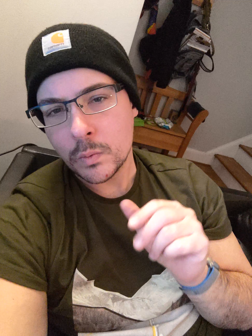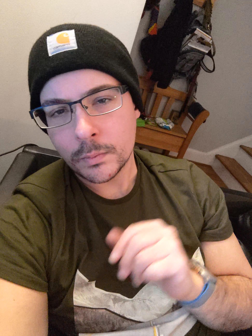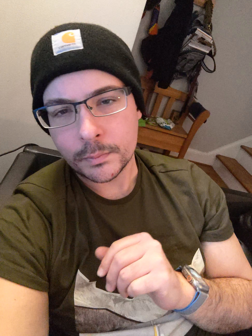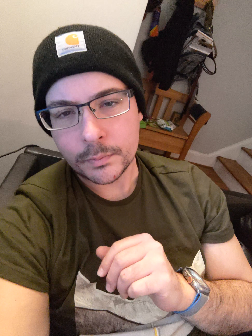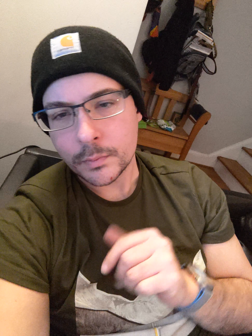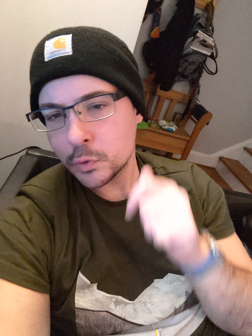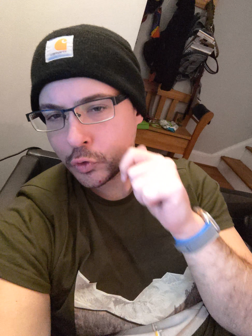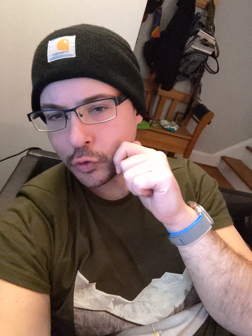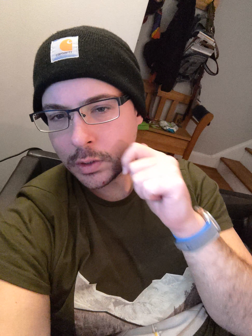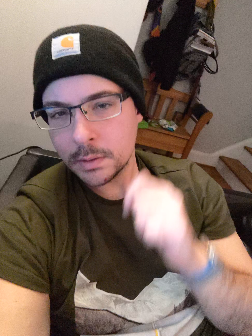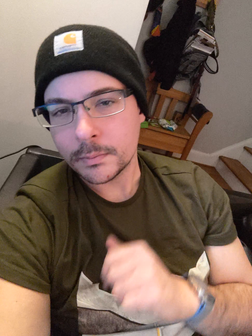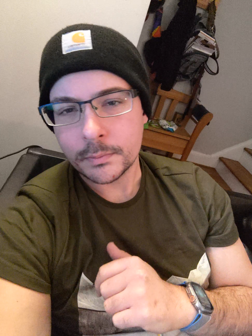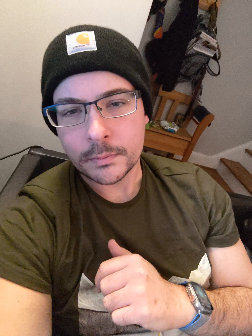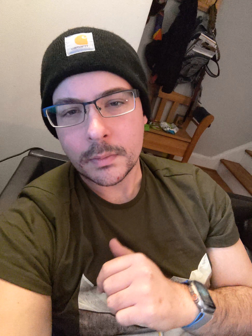cheek